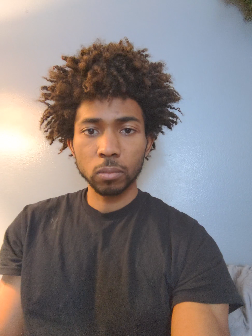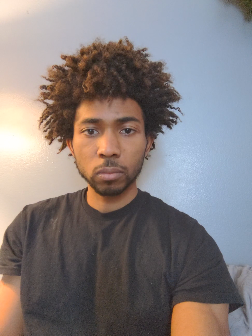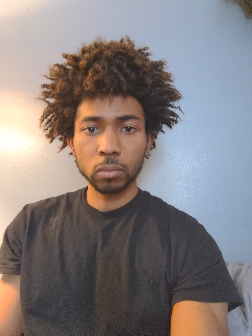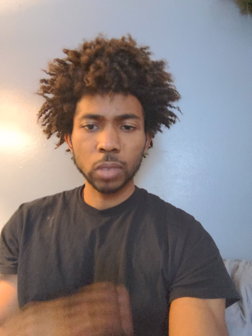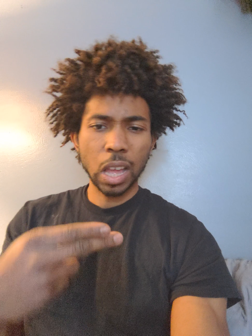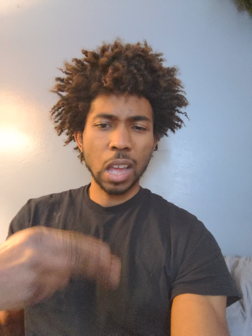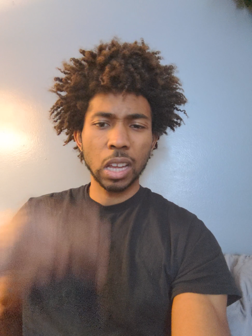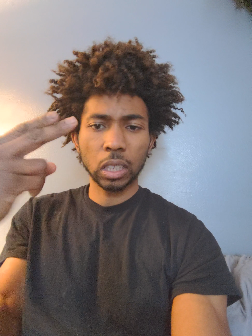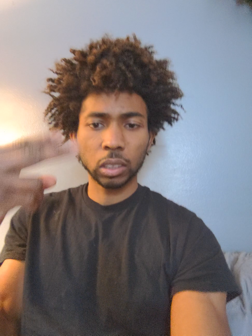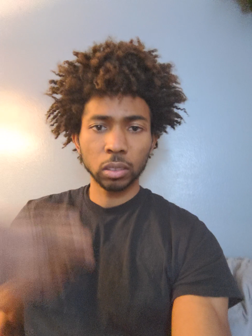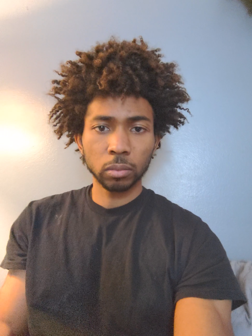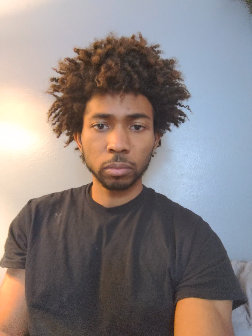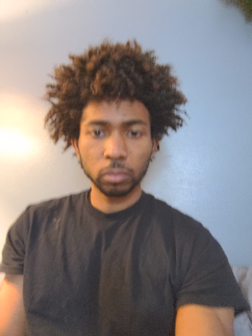high